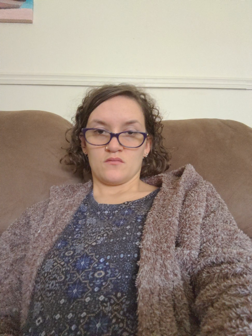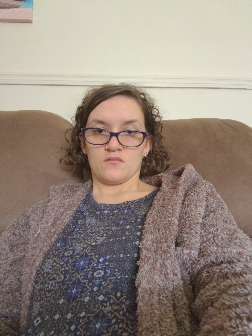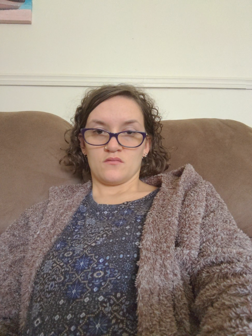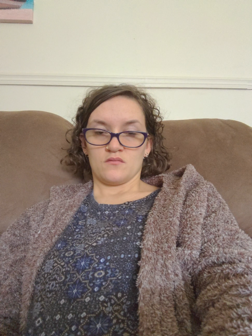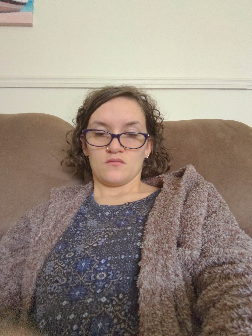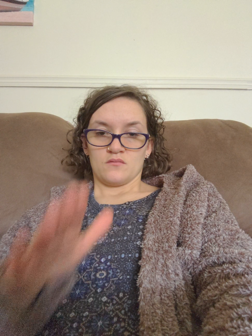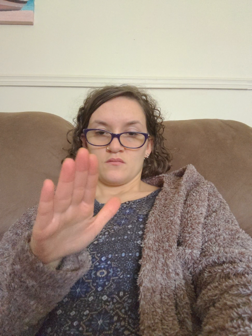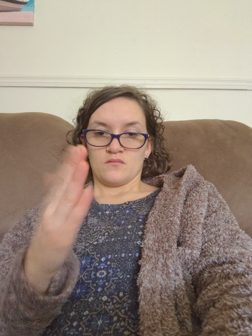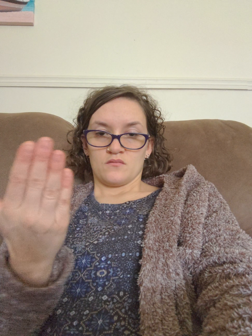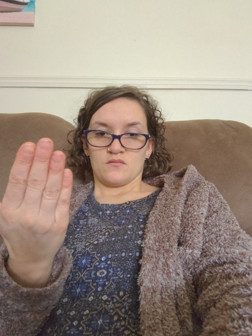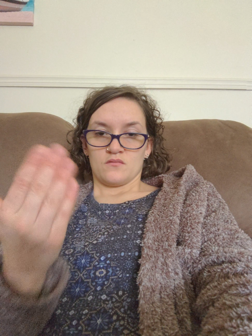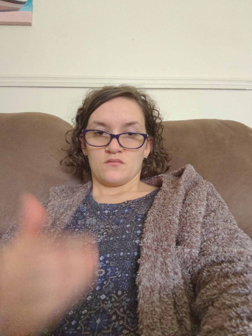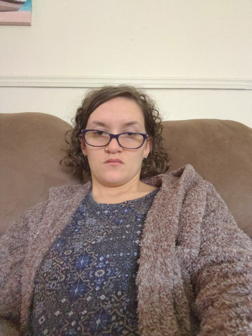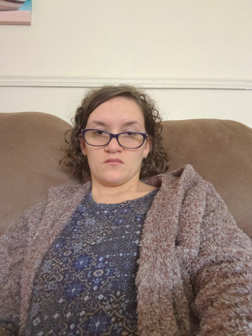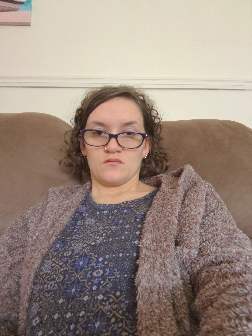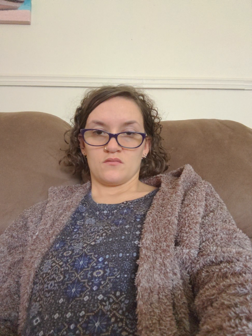book